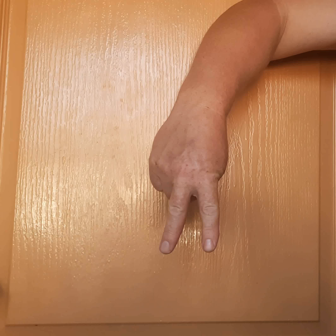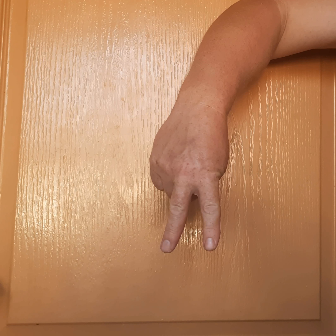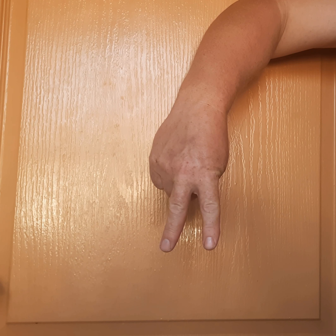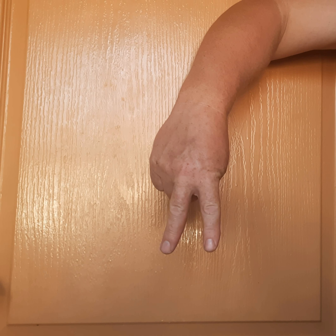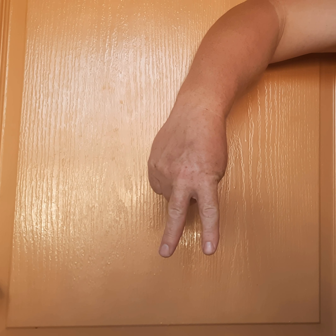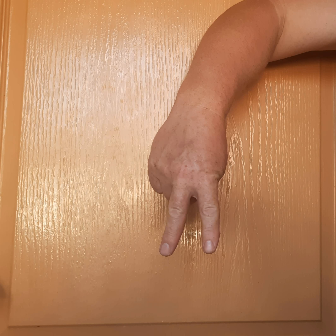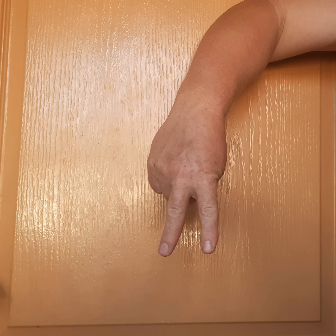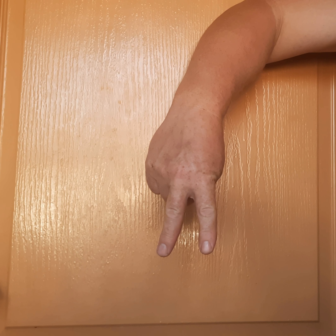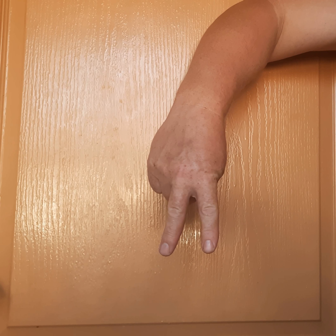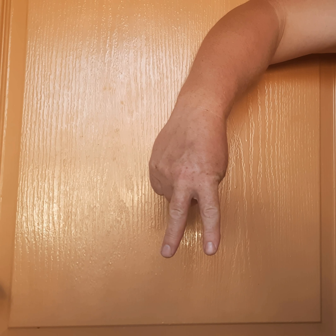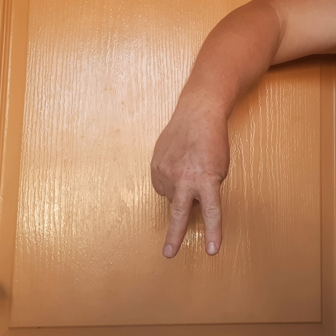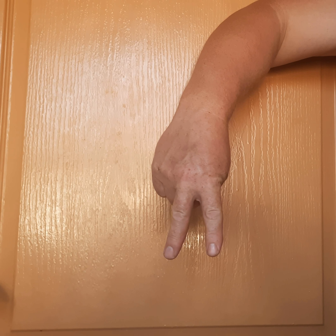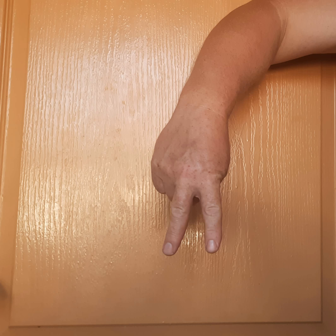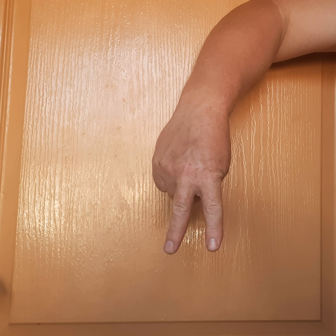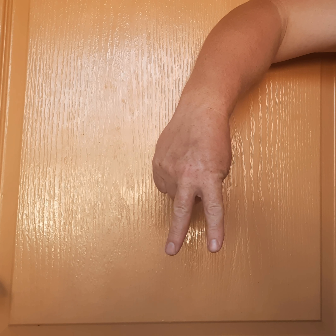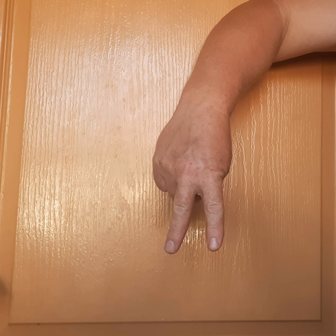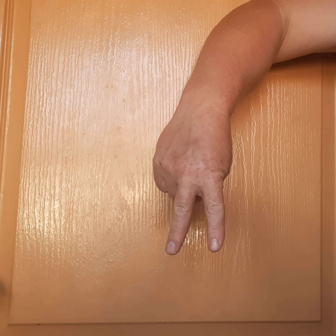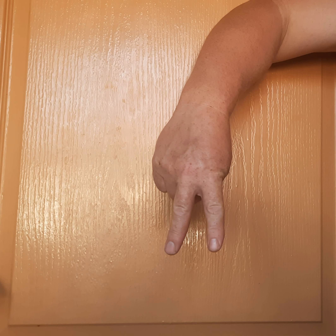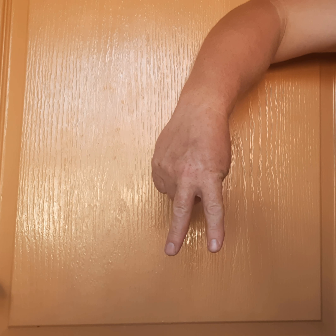Л